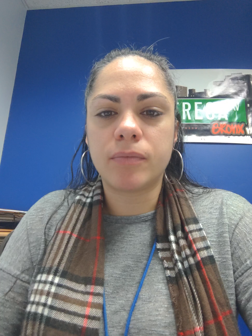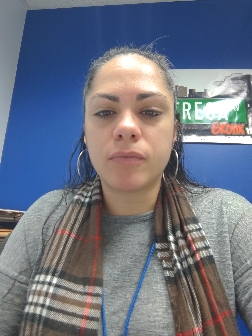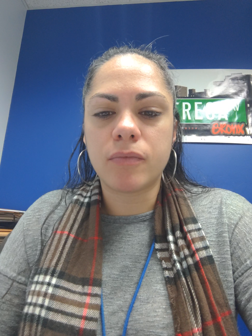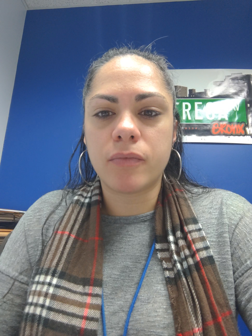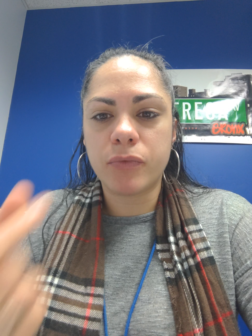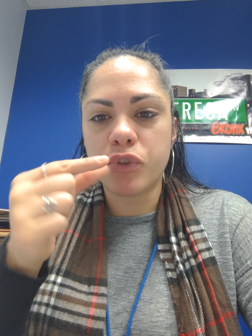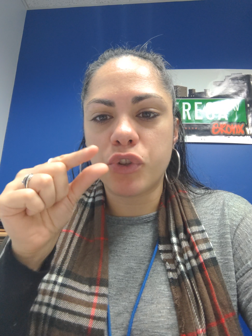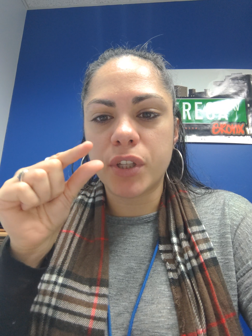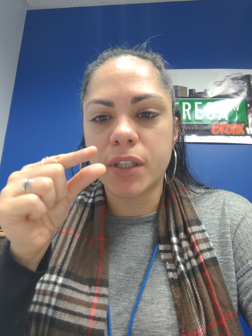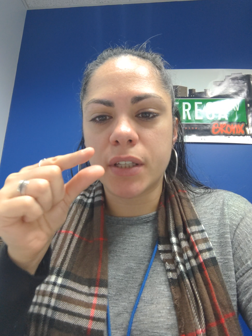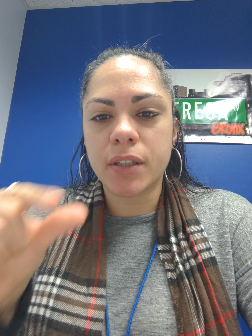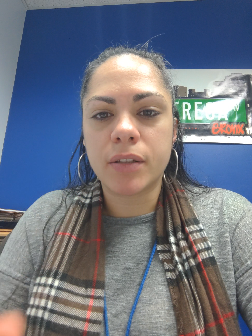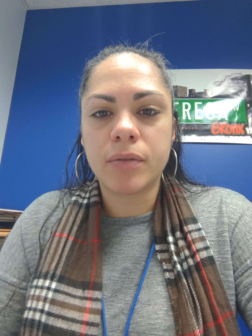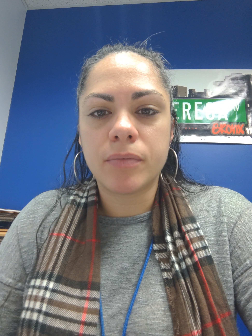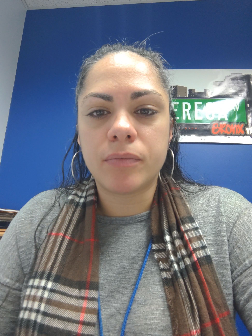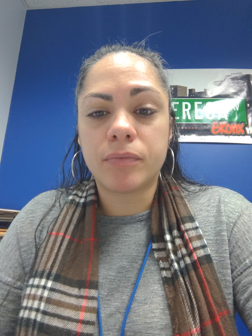green